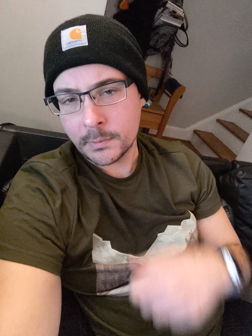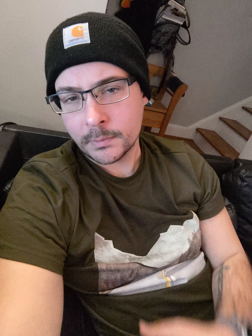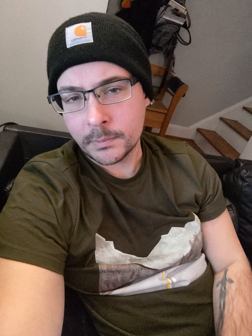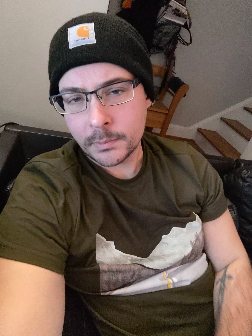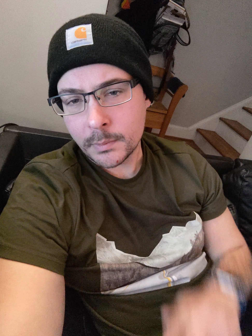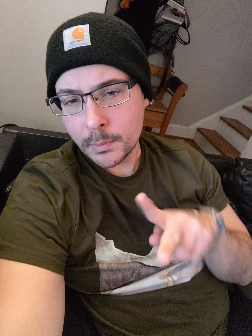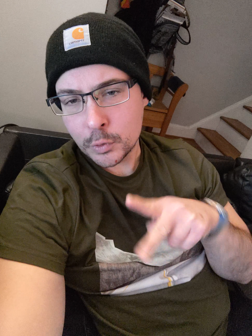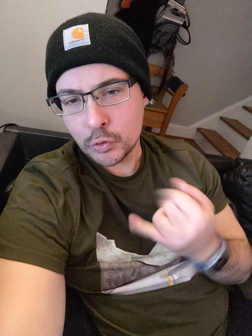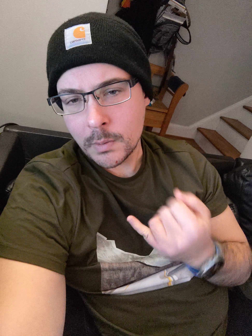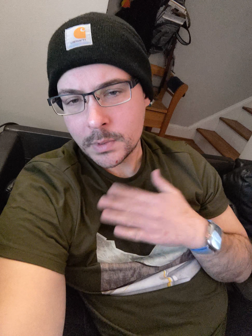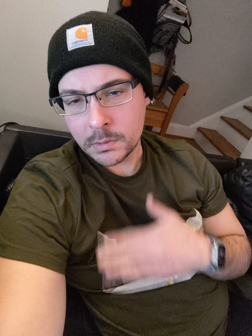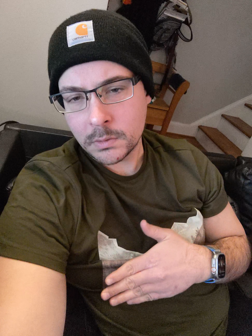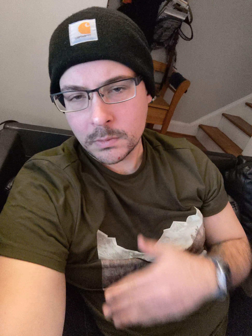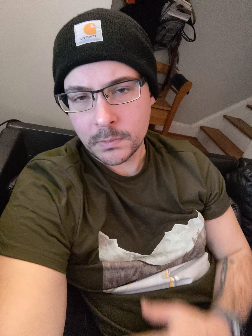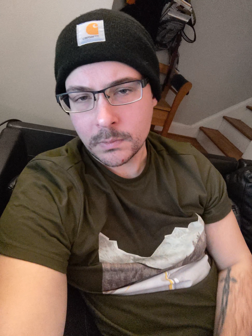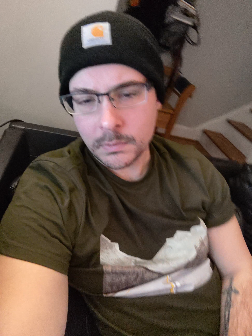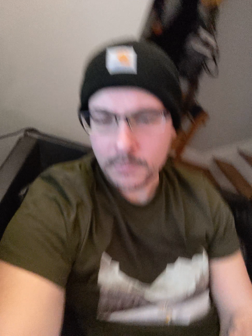pajamas